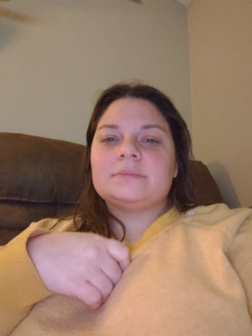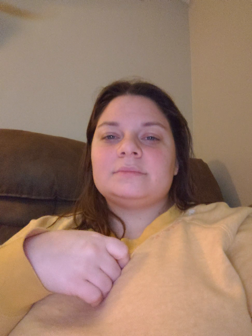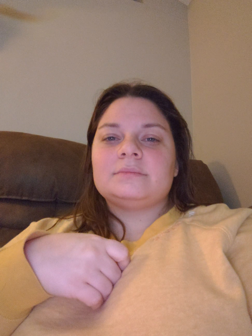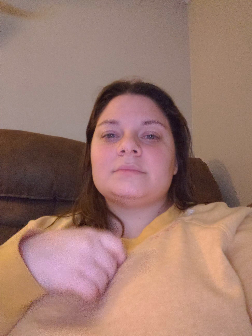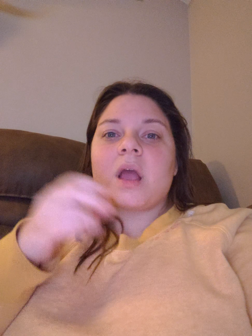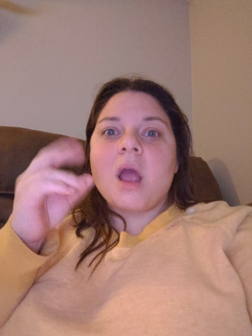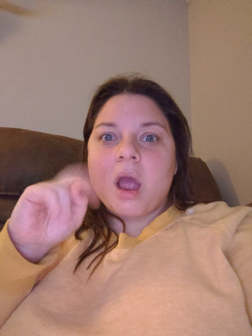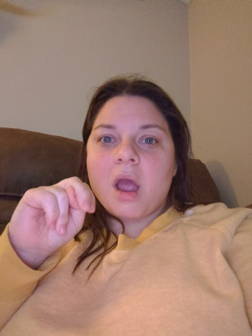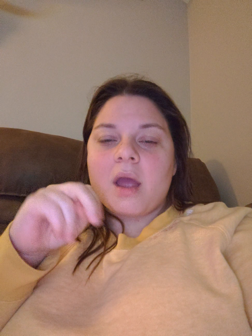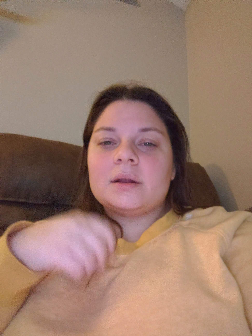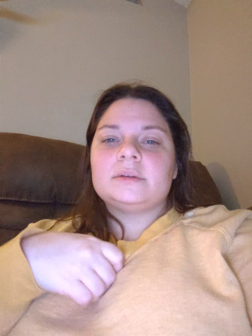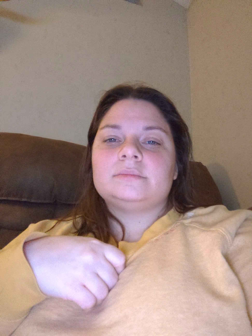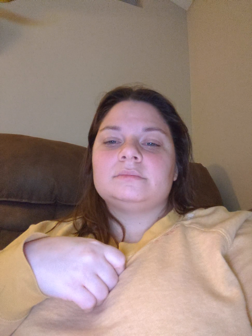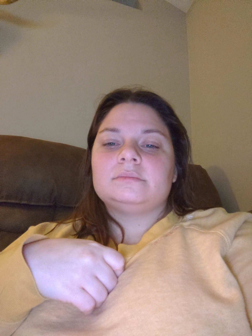on